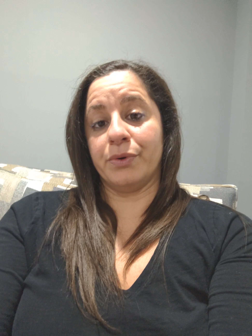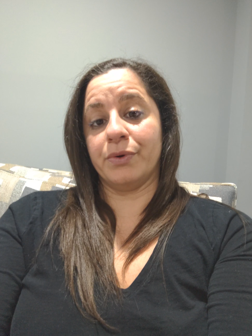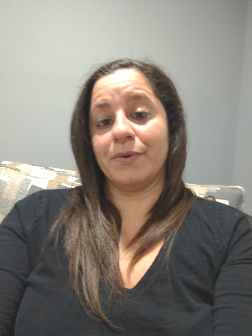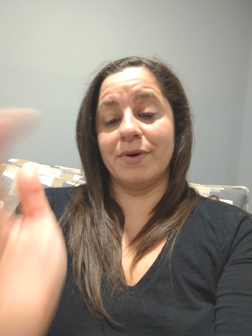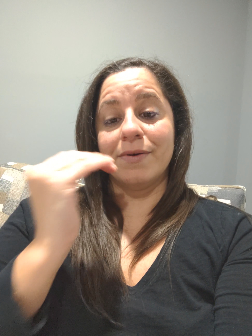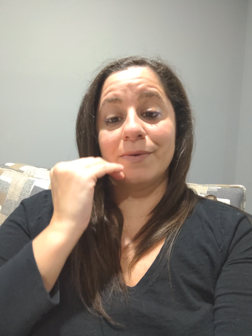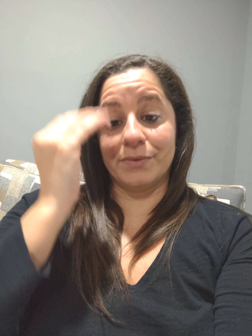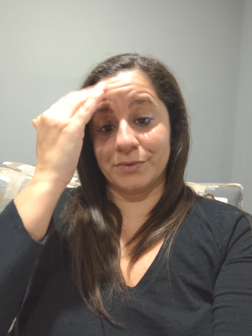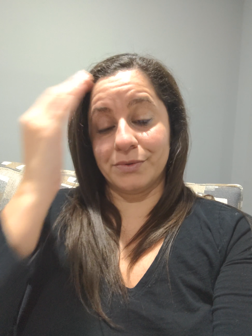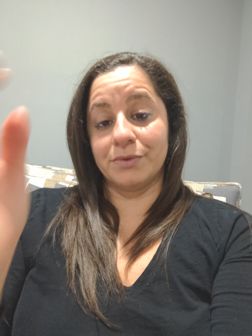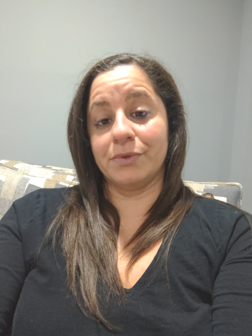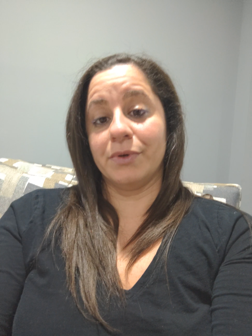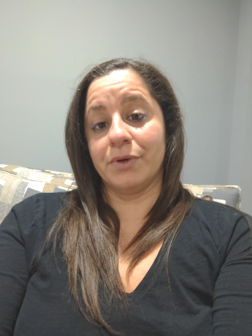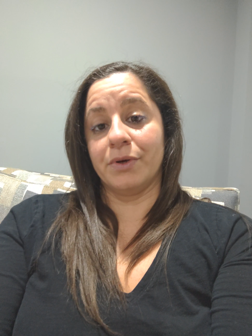head